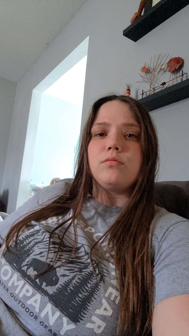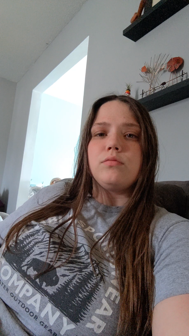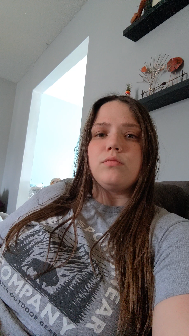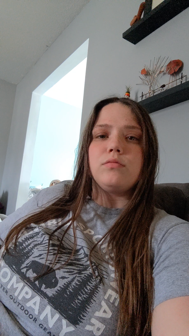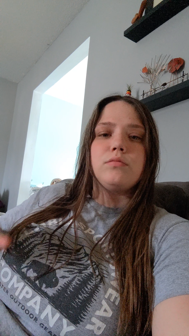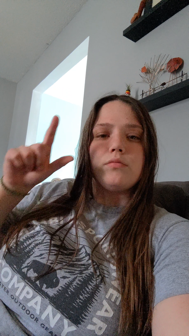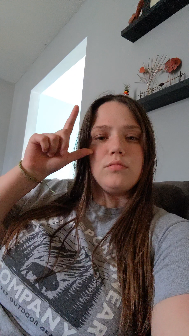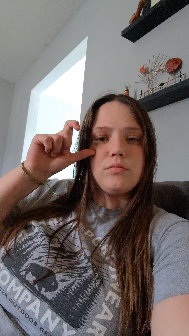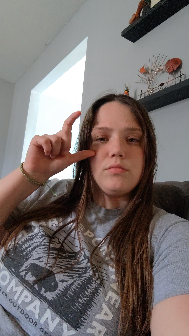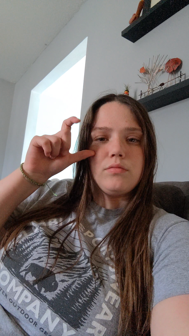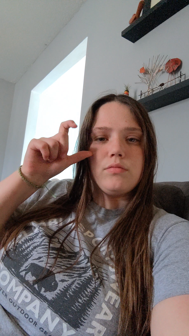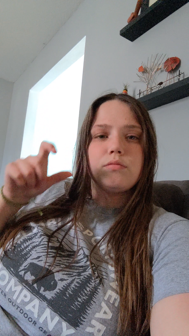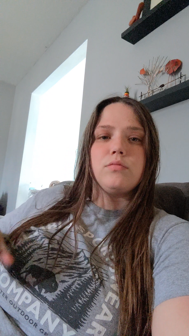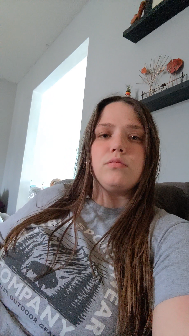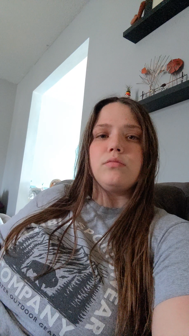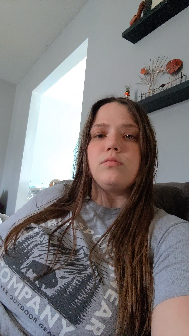camera